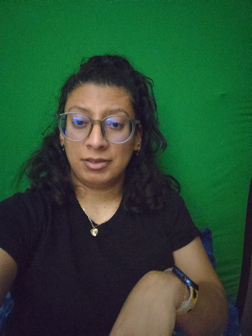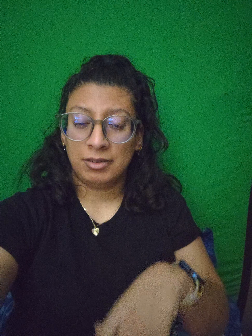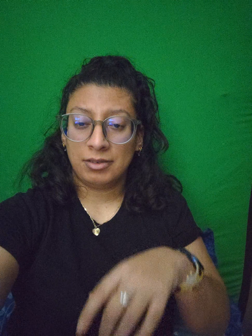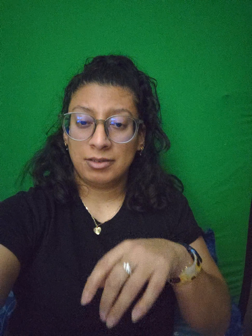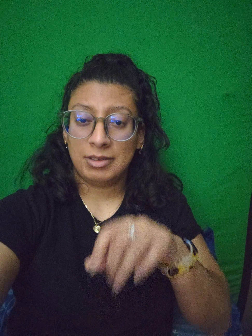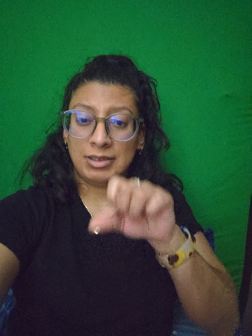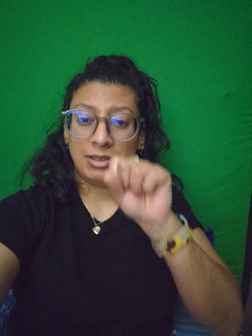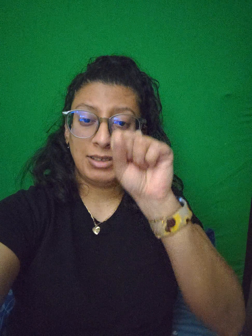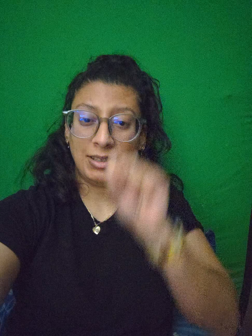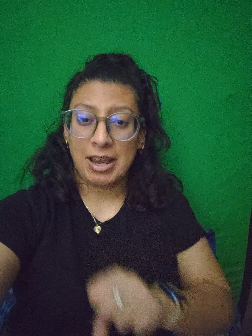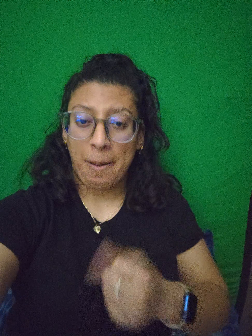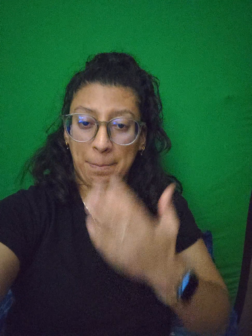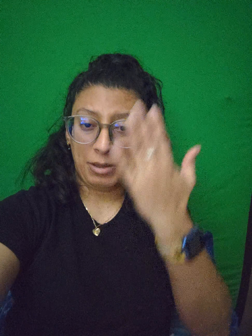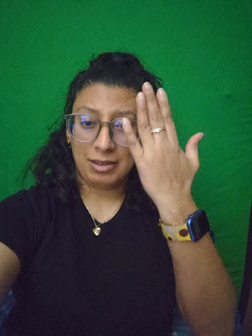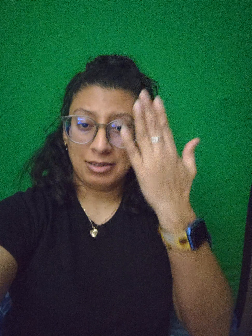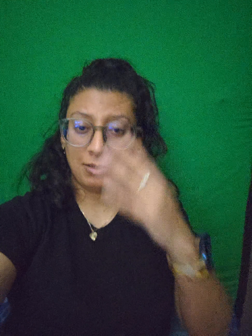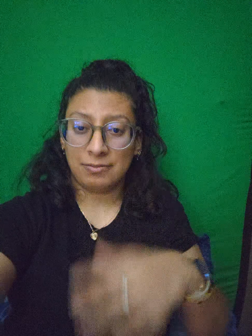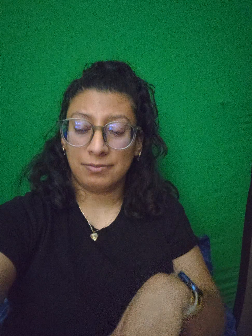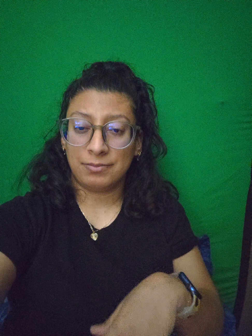mitten